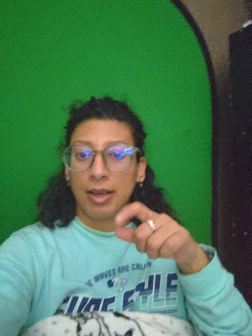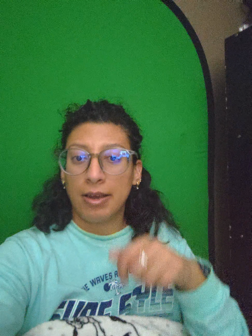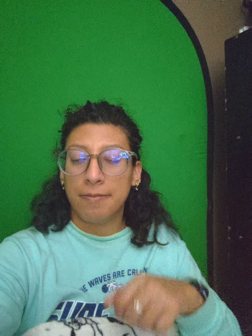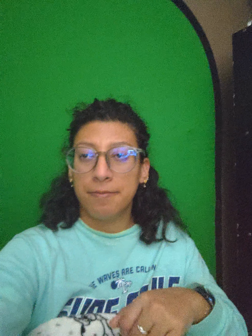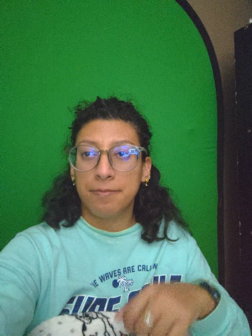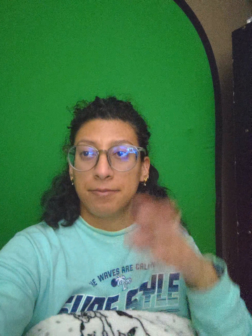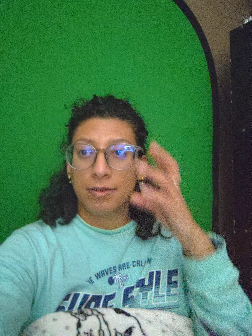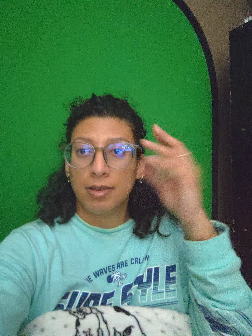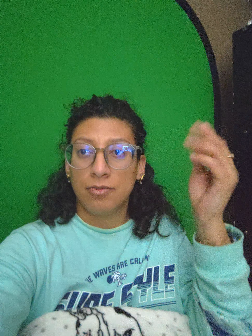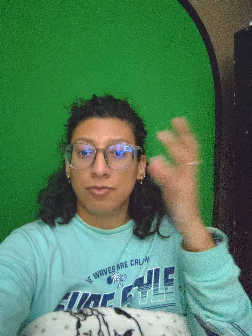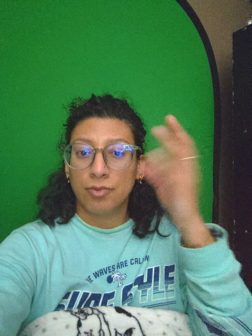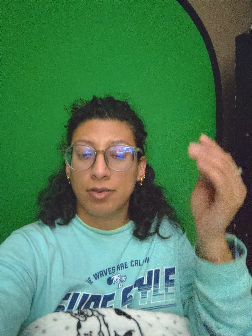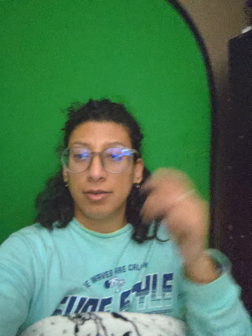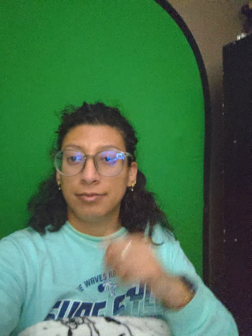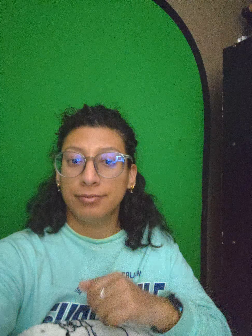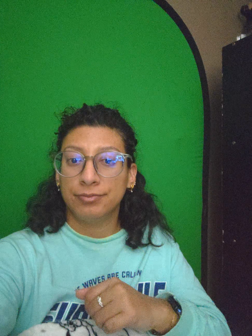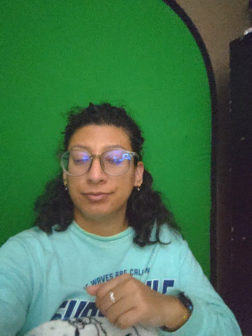outside